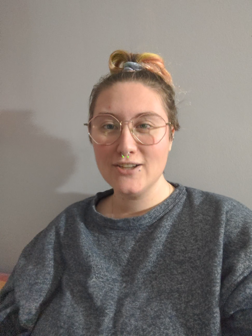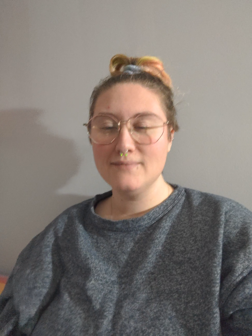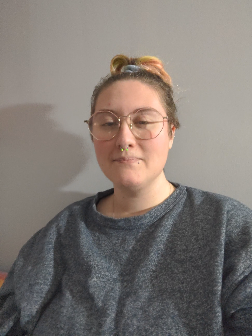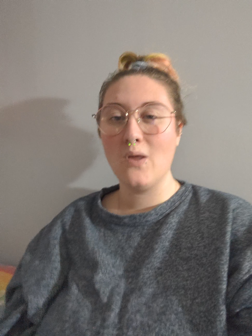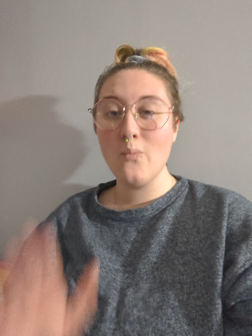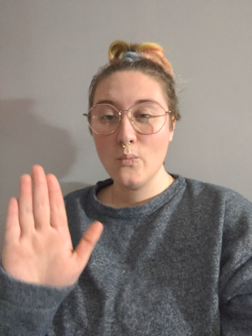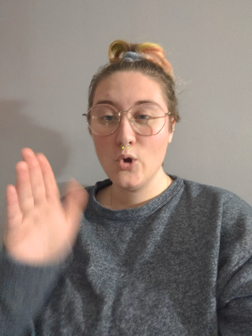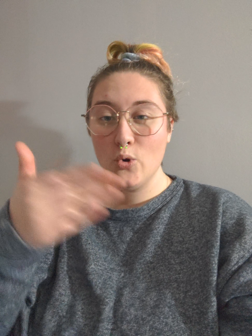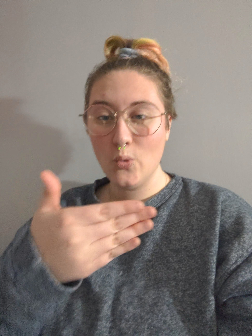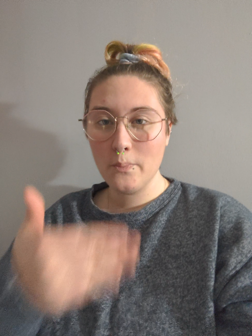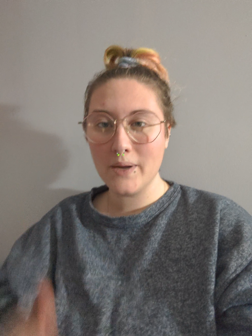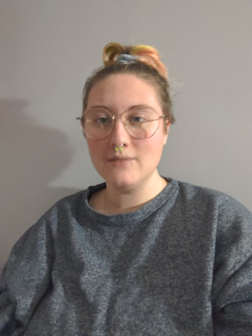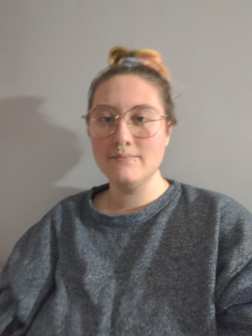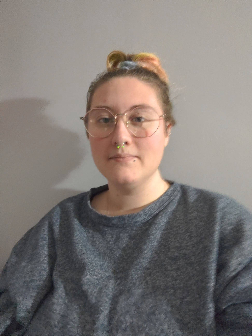room